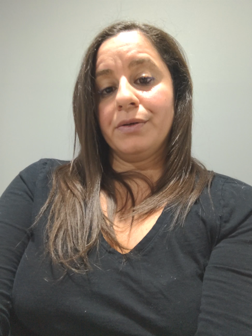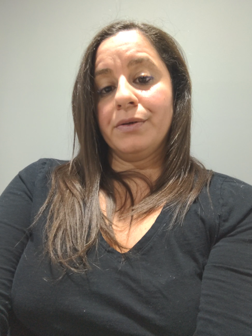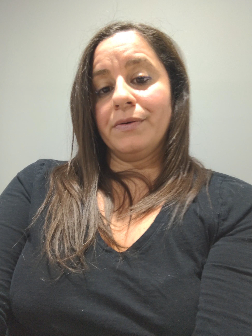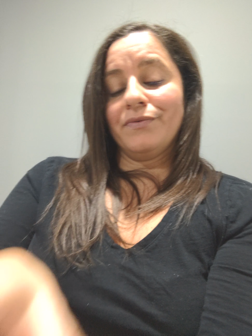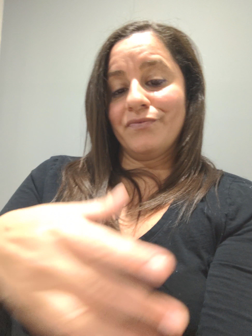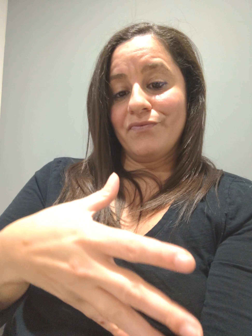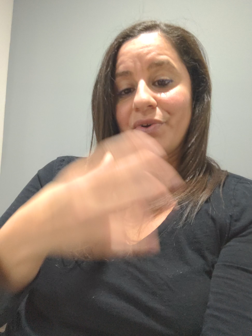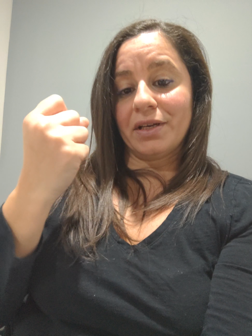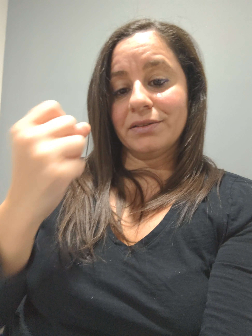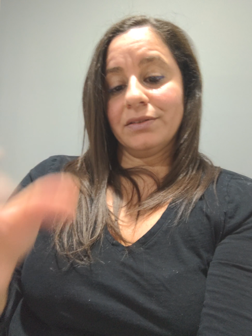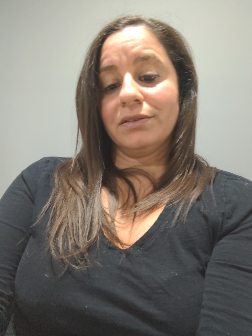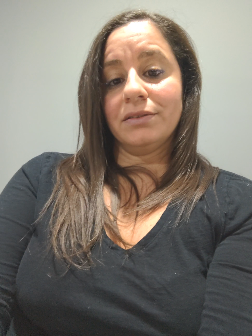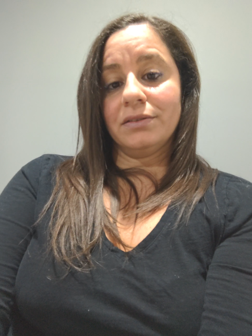fast